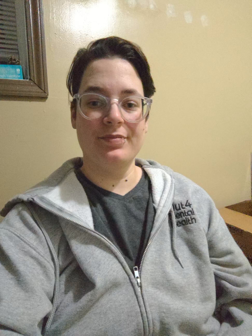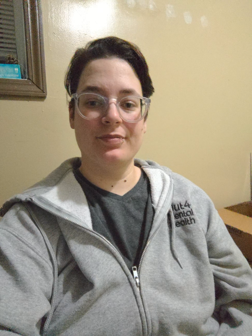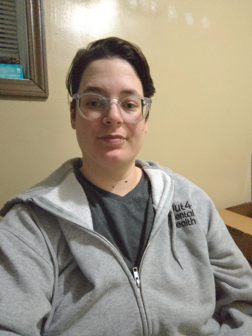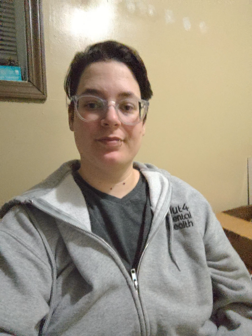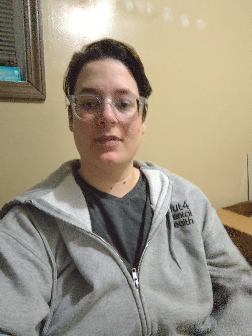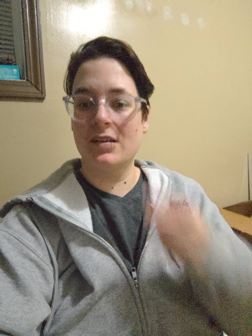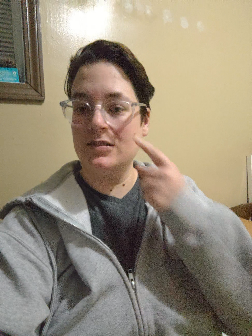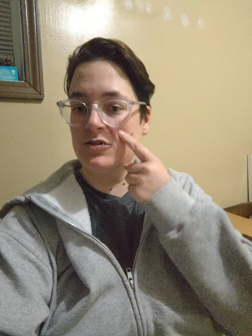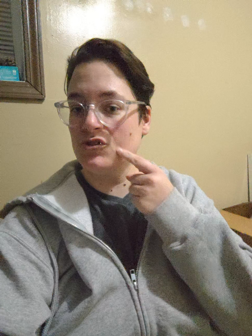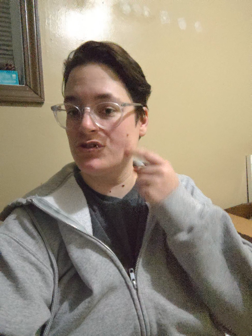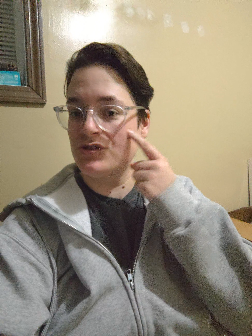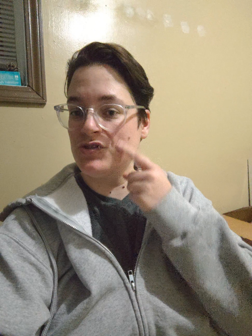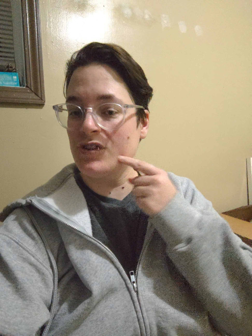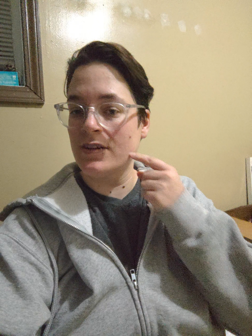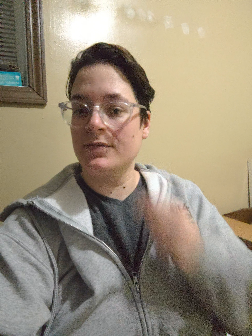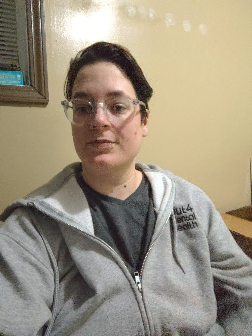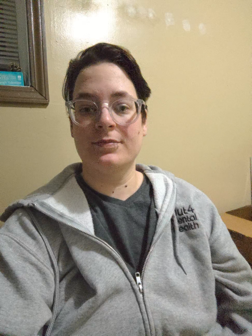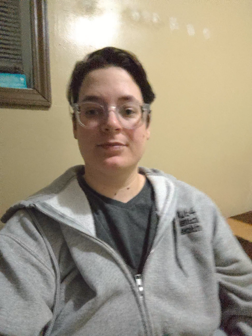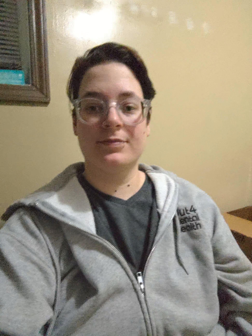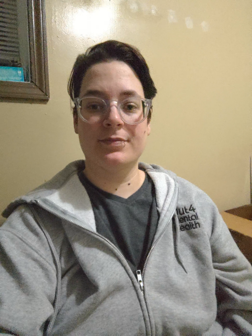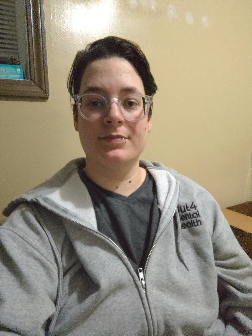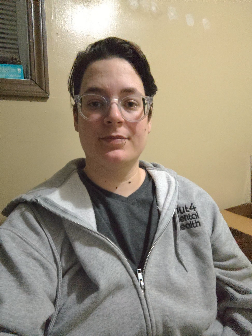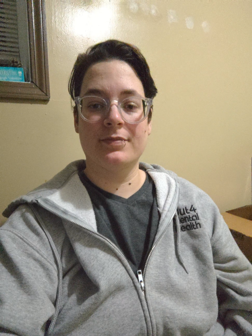cheek